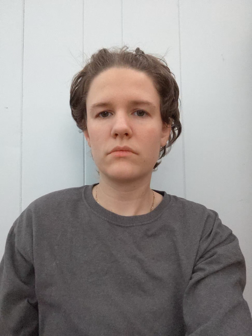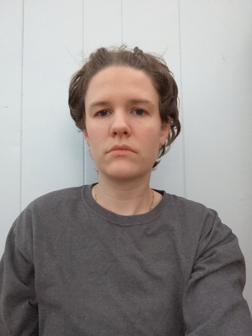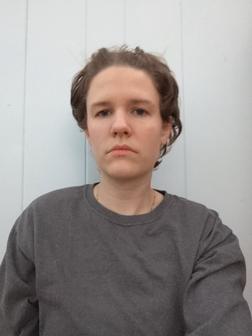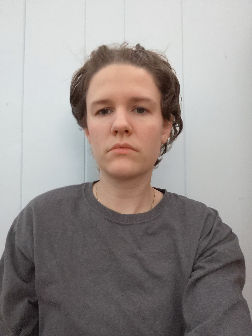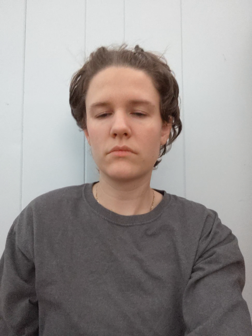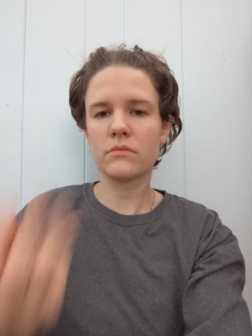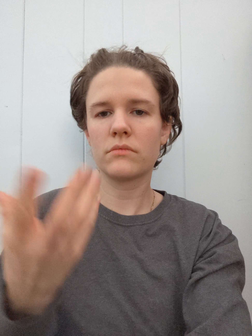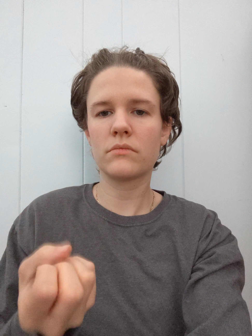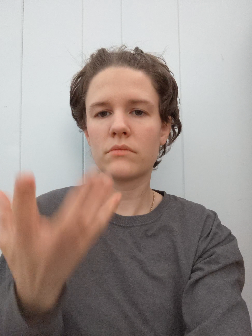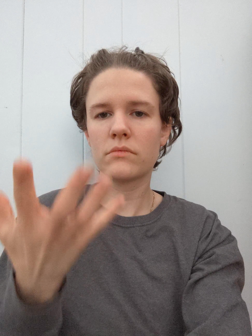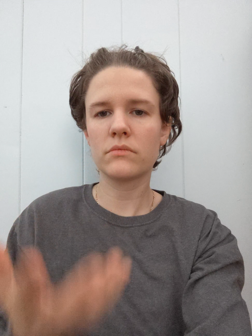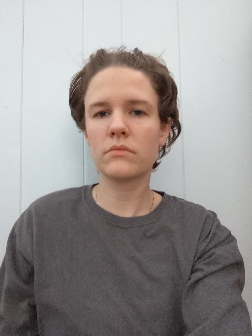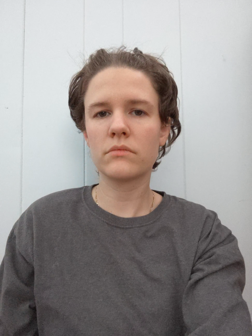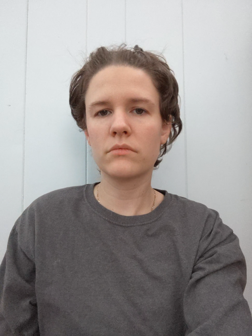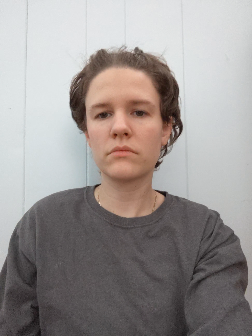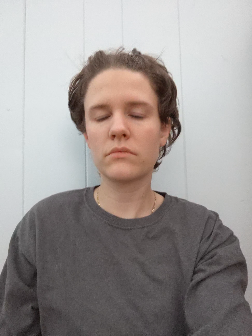many